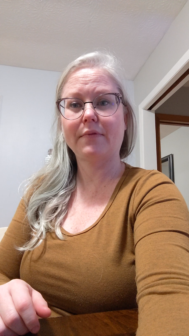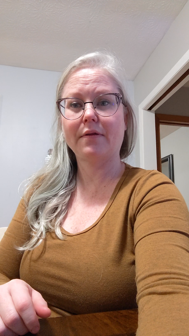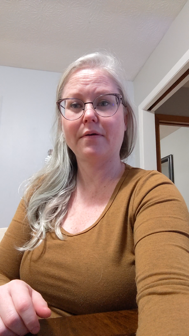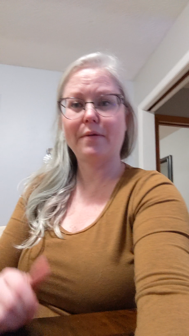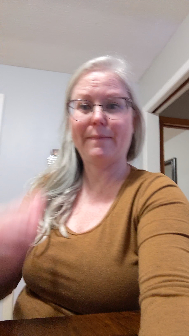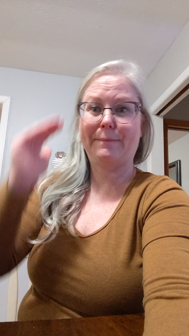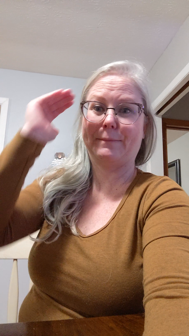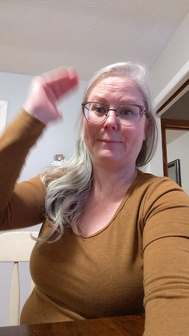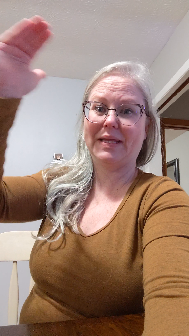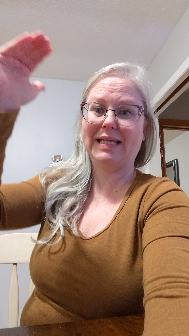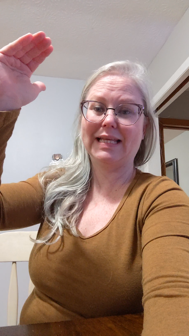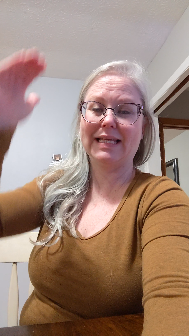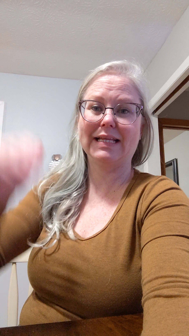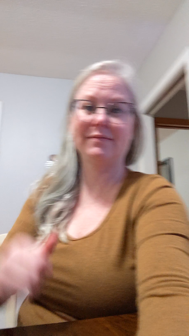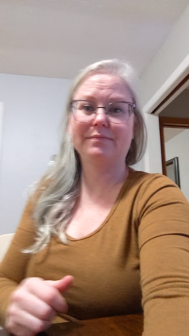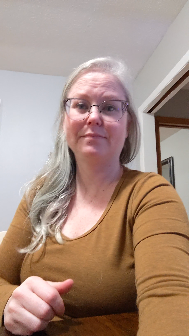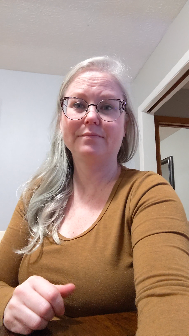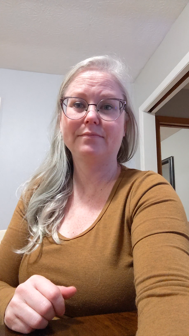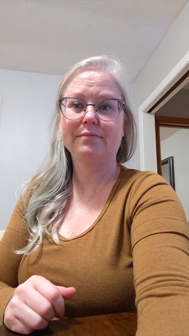big